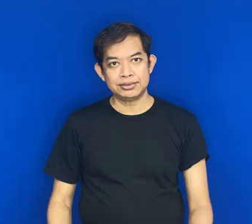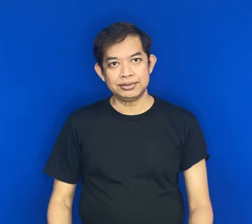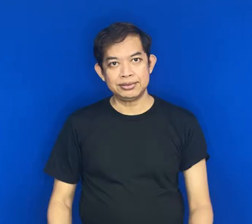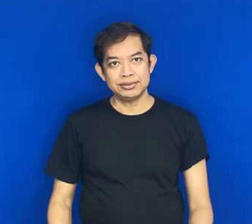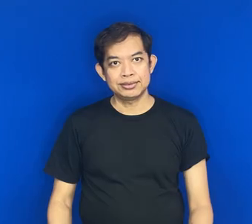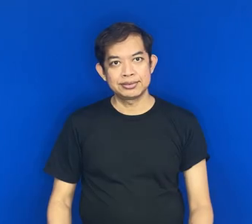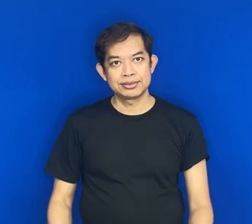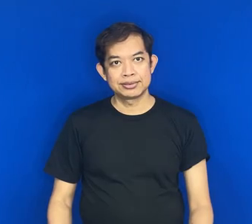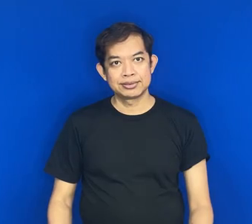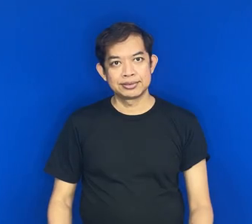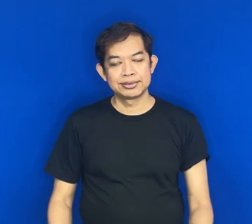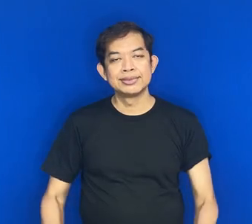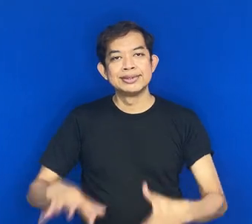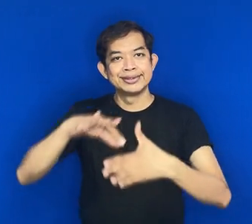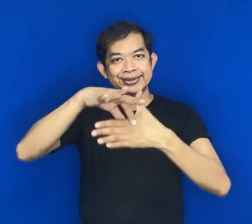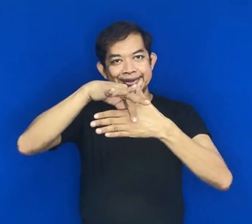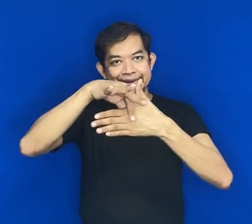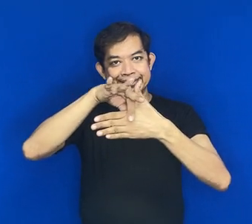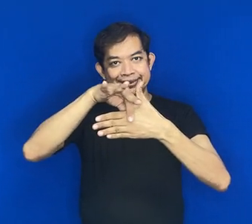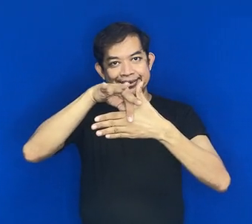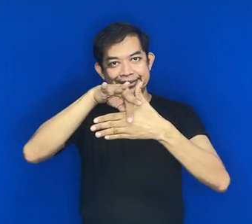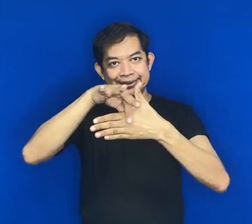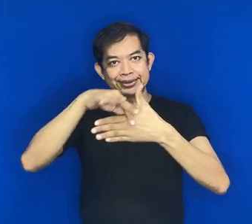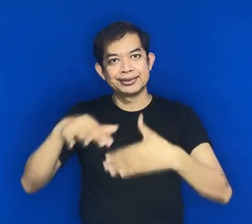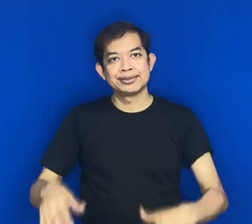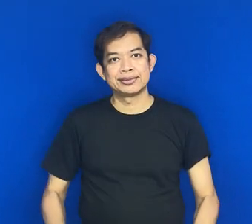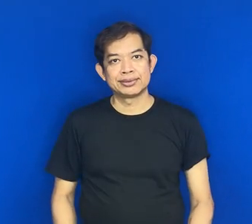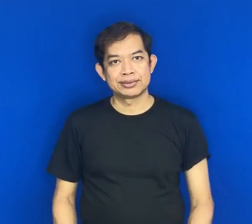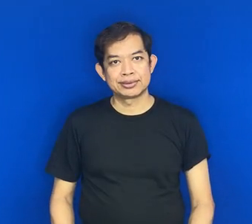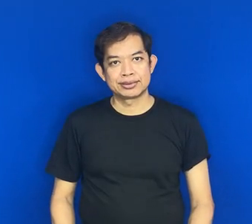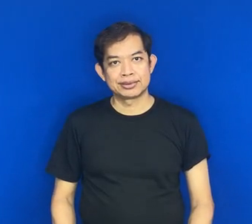meat